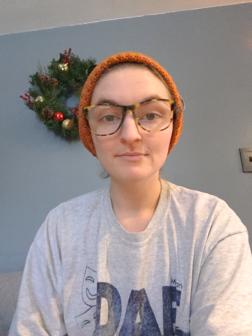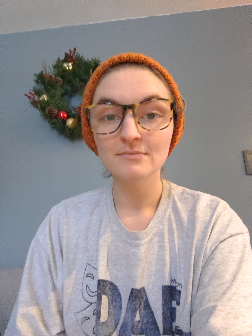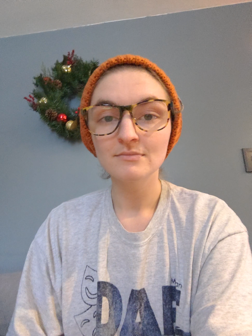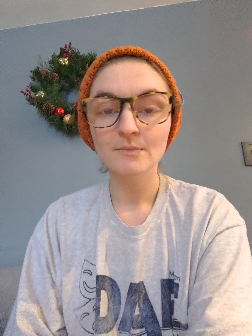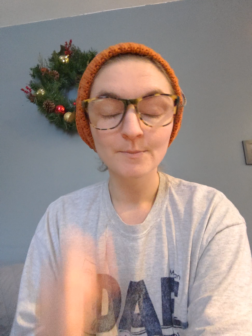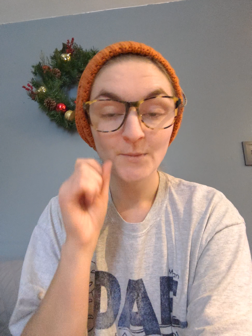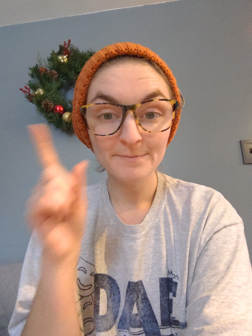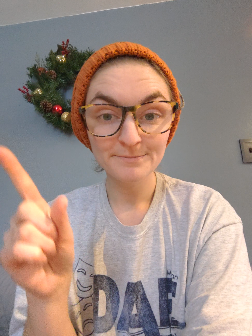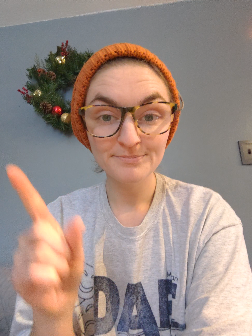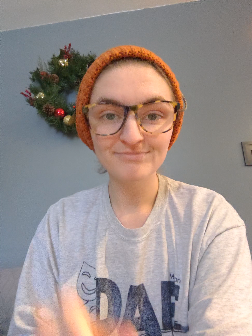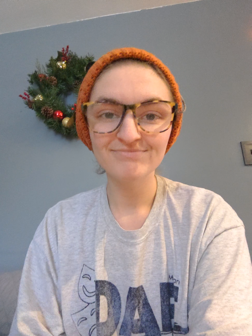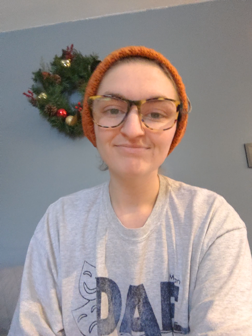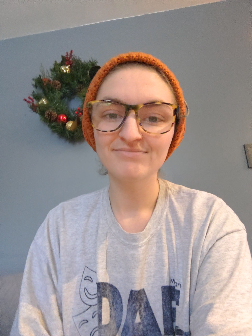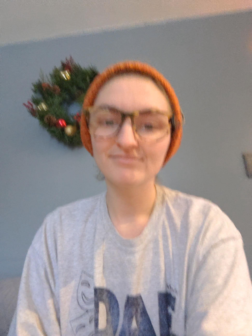wake